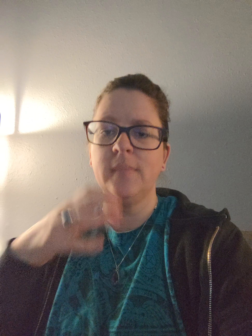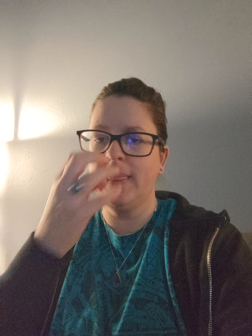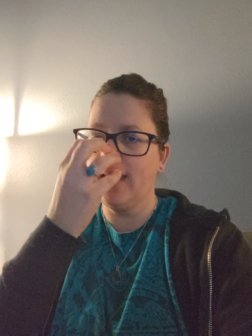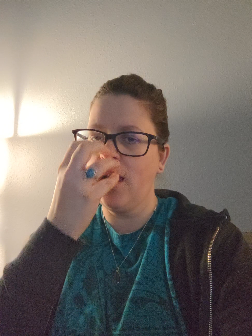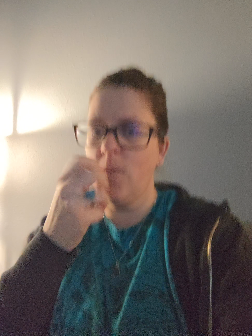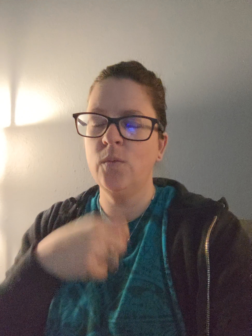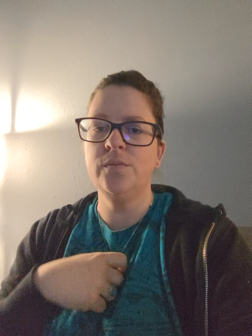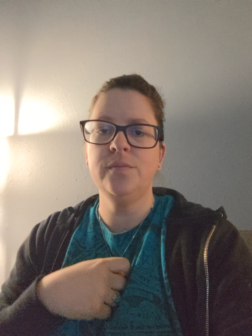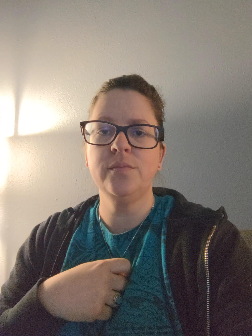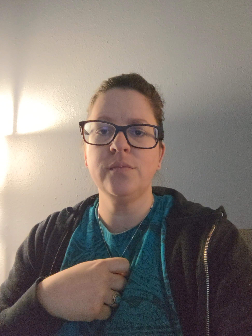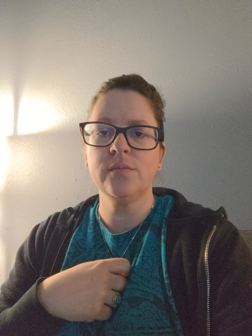clown